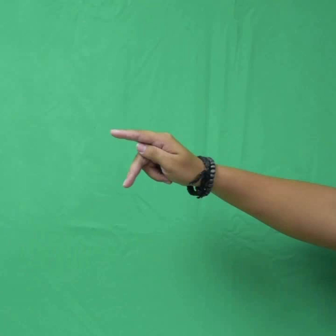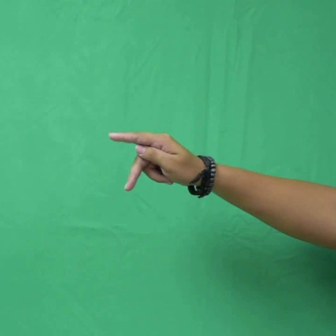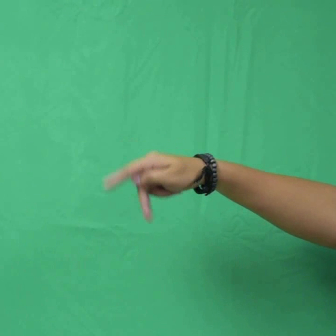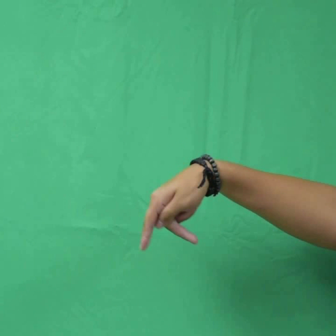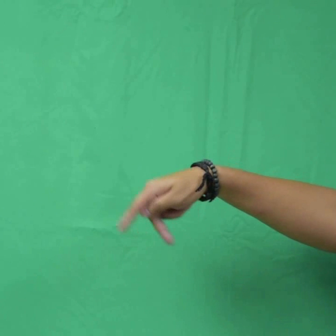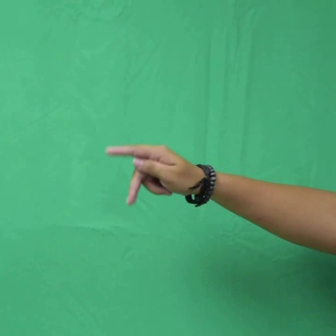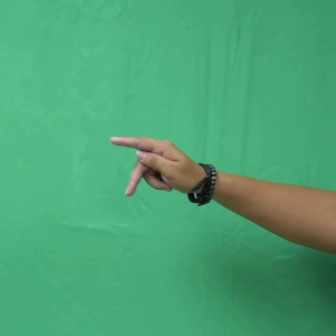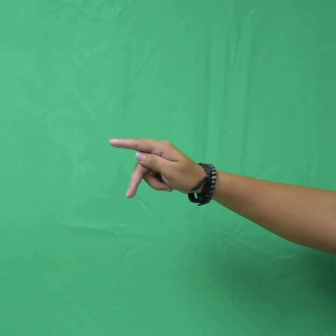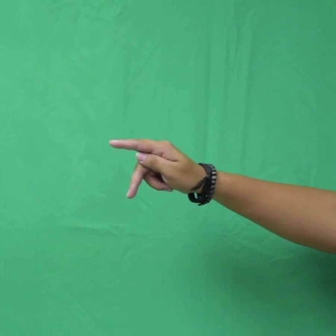K